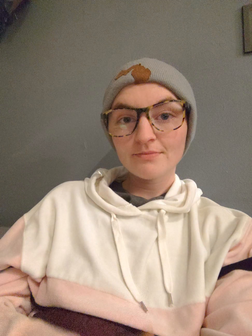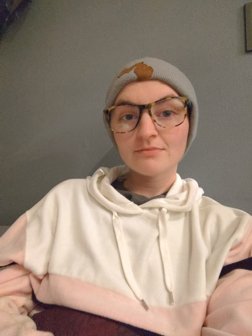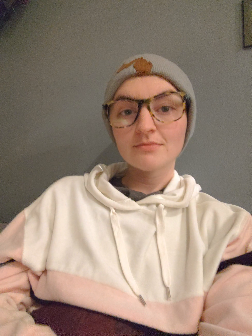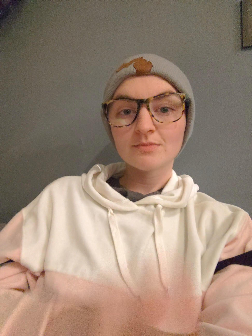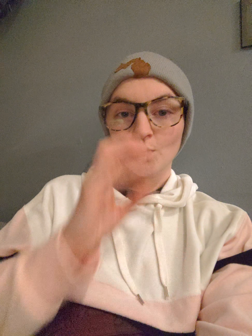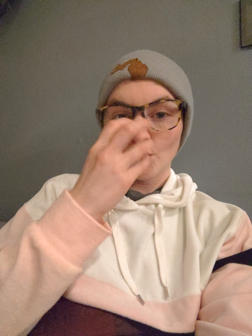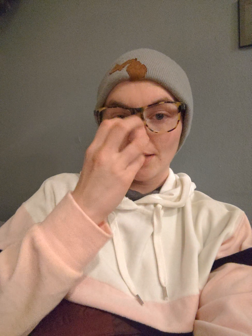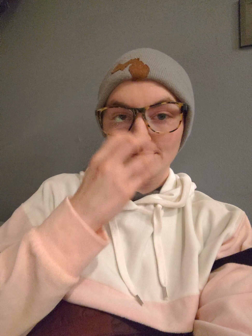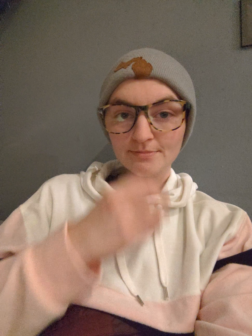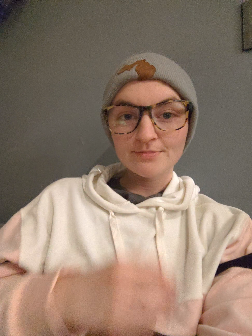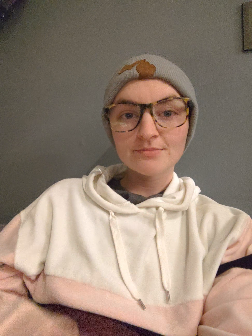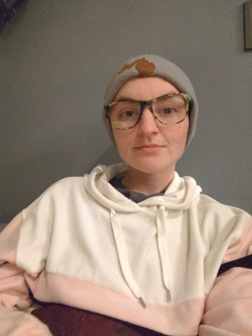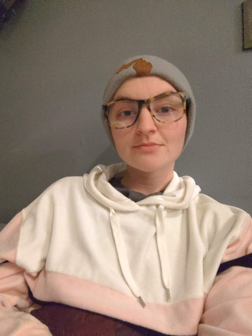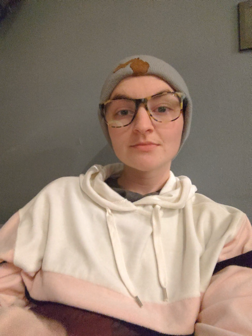clown